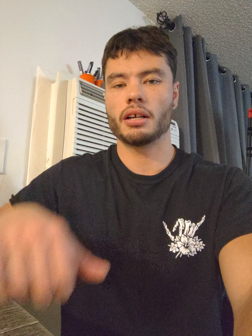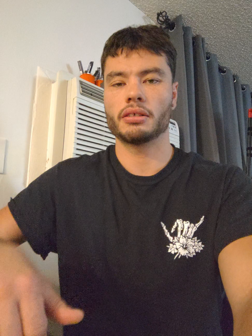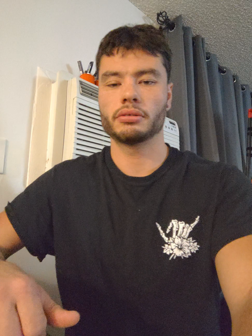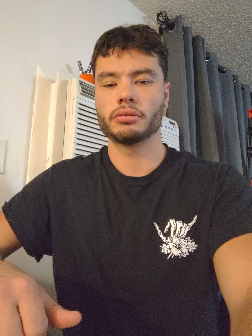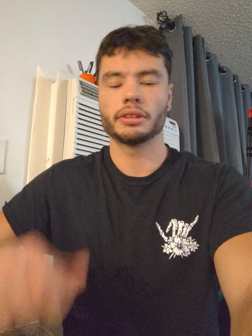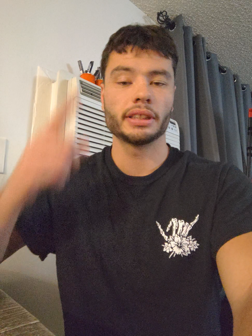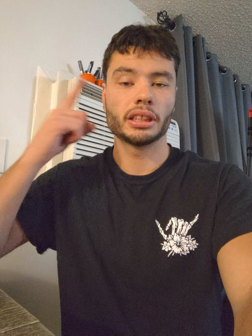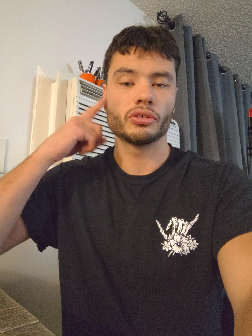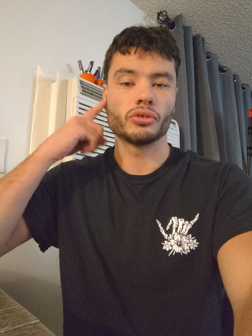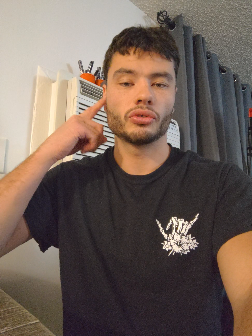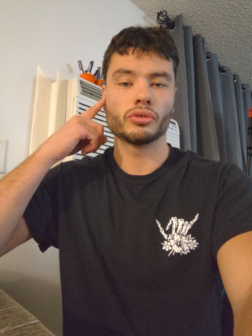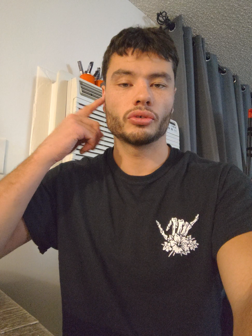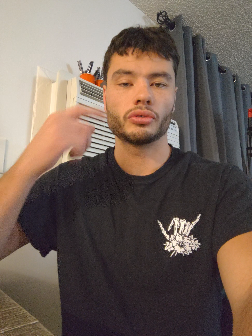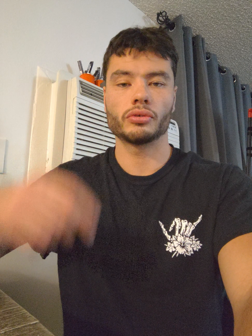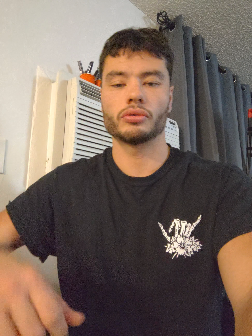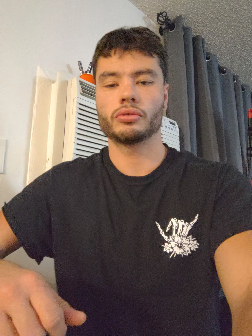ear